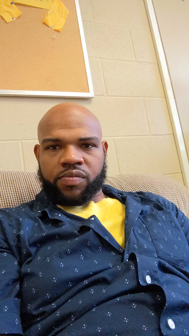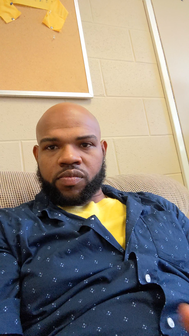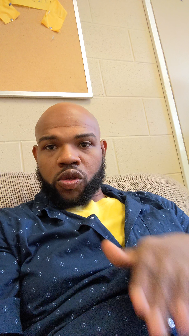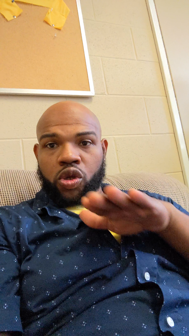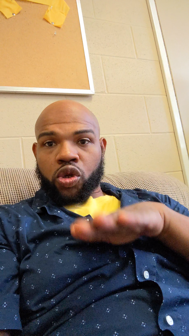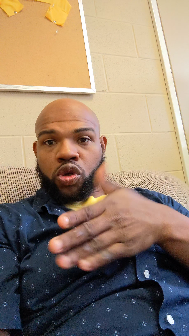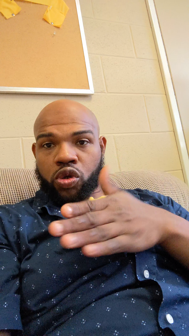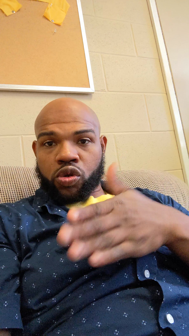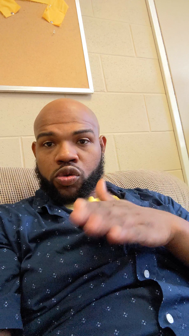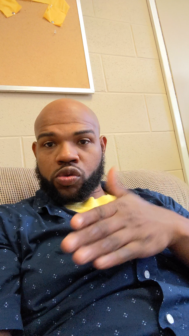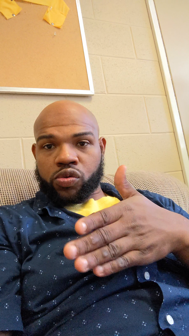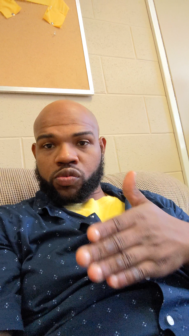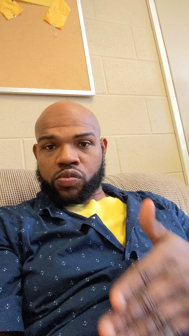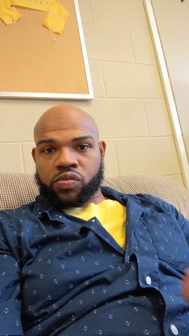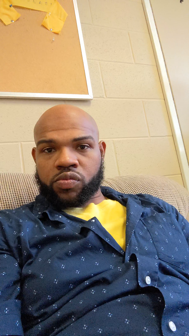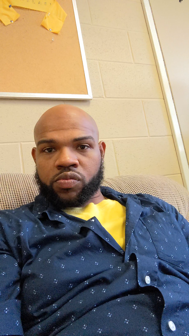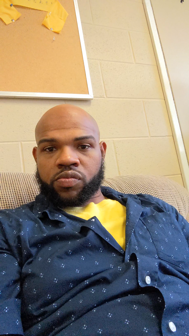cook